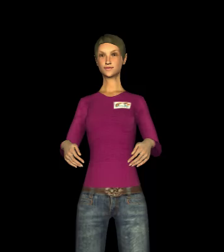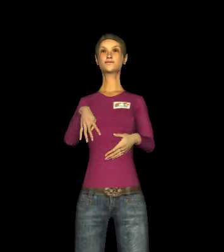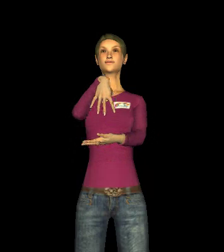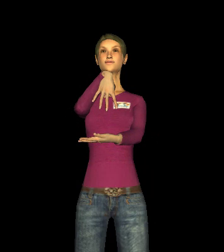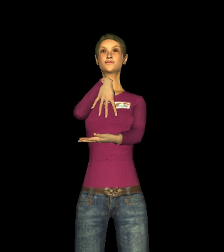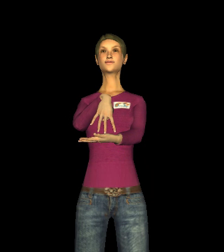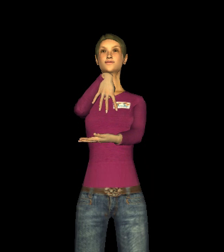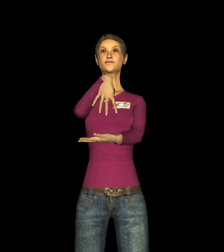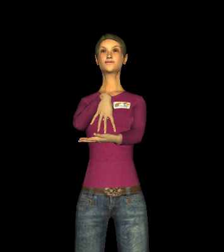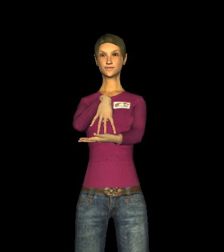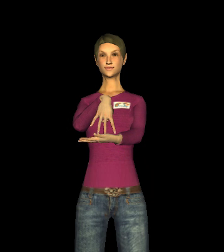أثينا